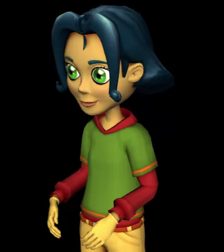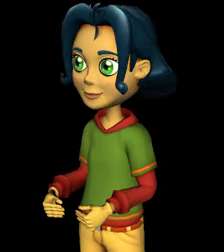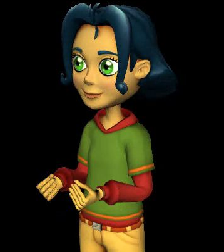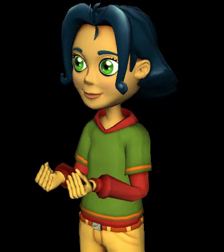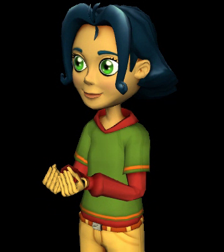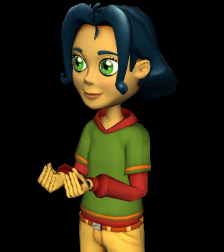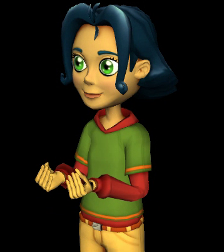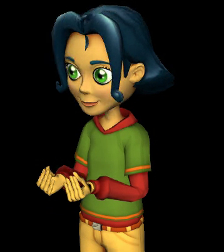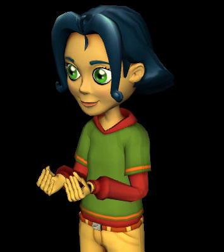أين